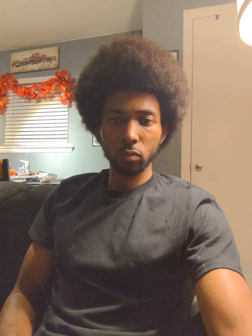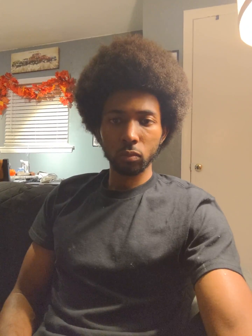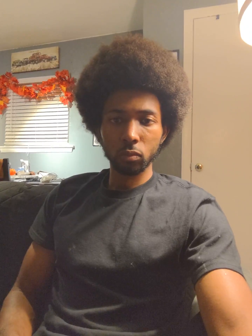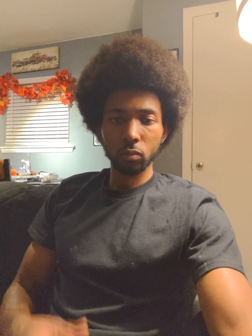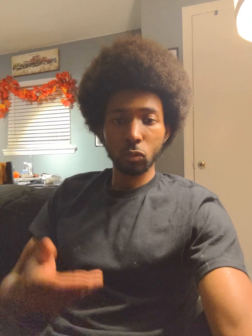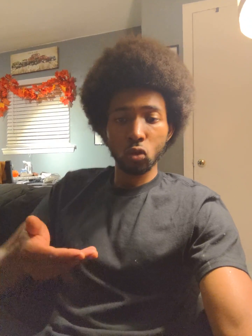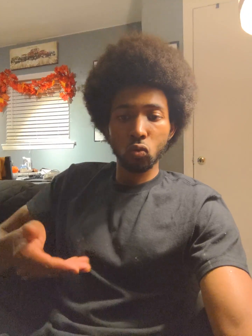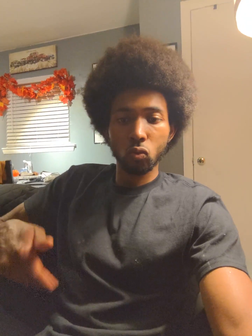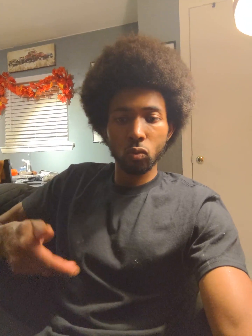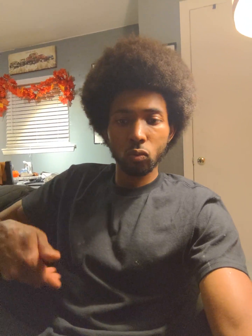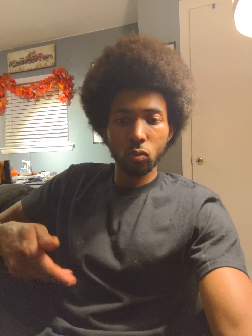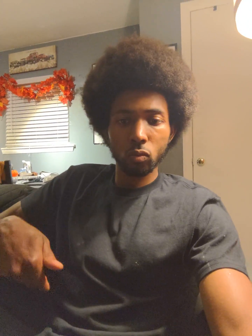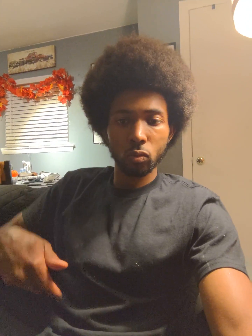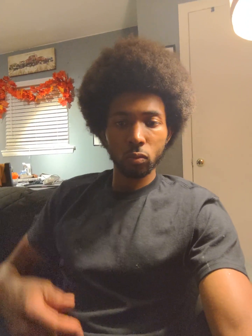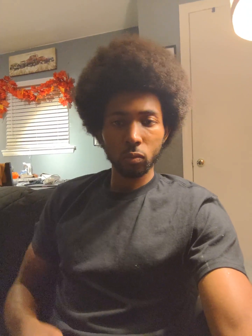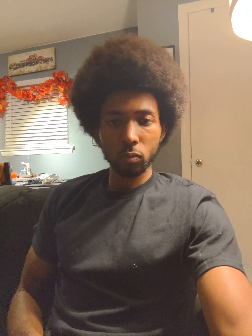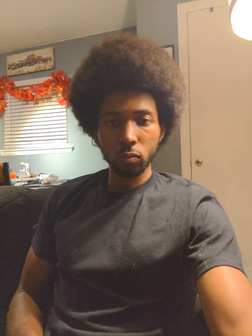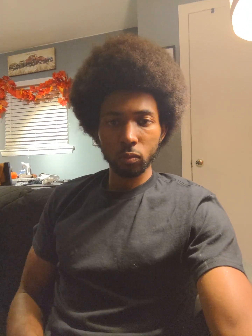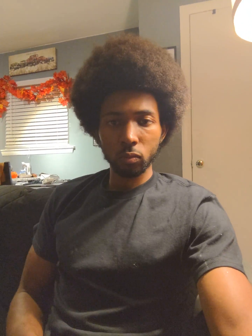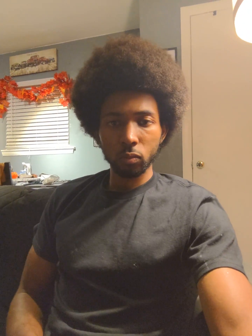shorts